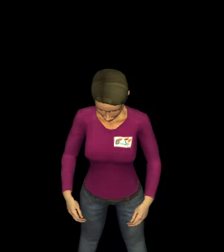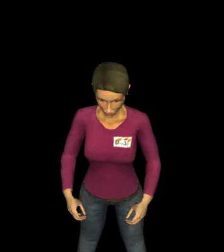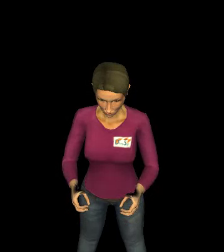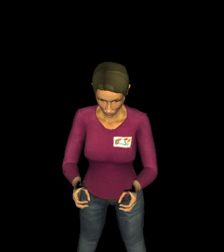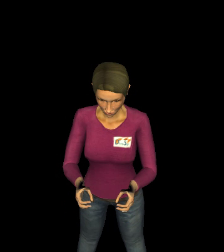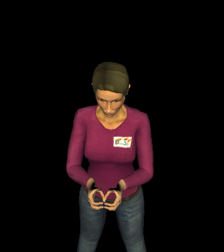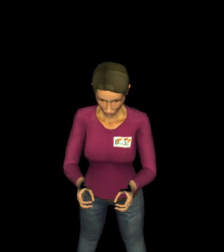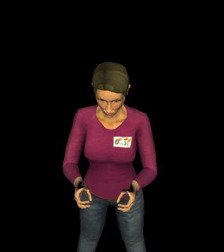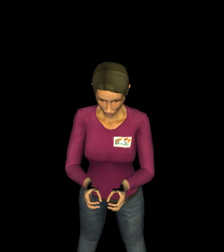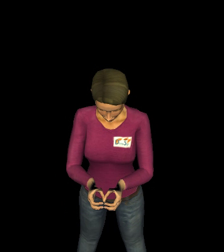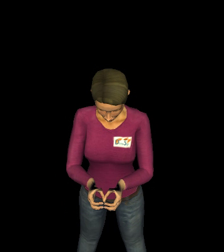يجتمع